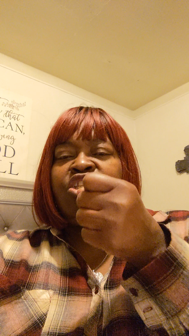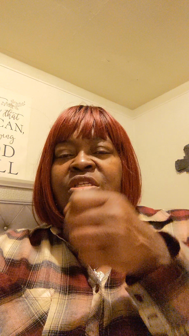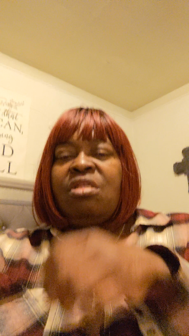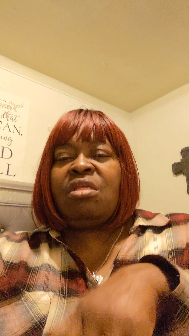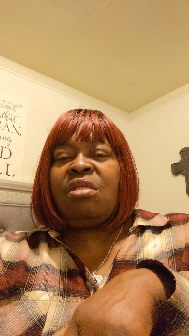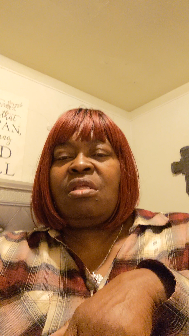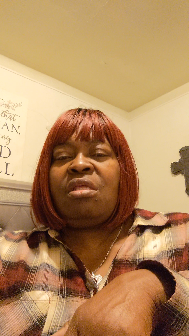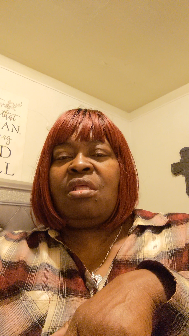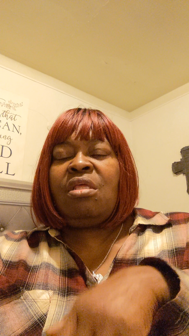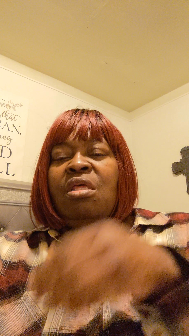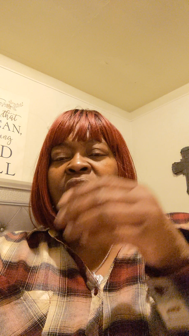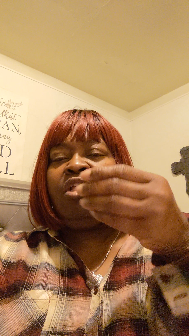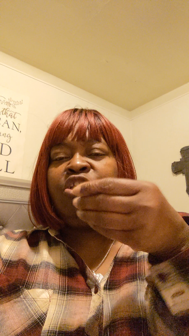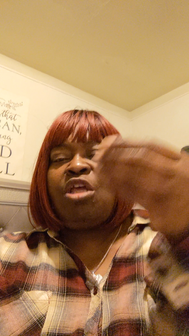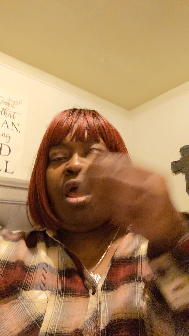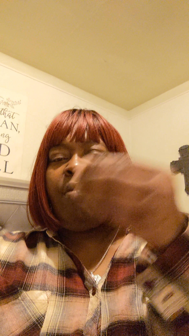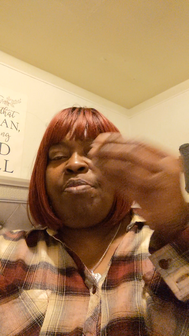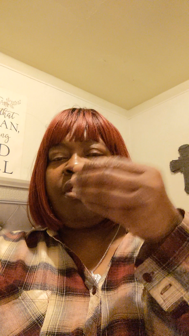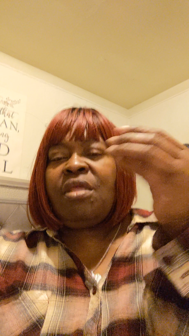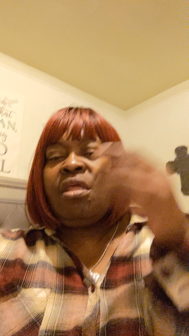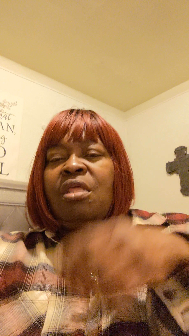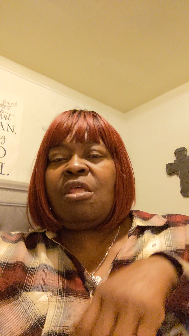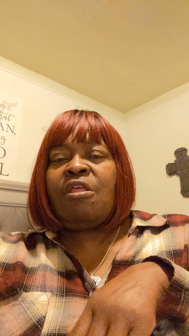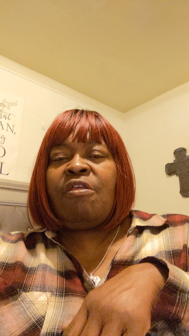shopping